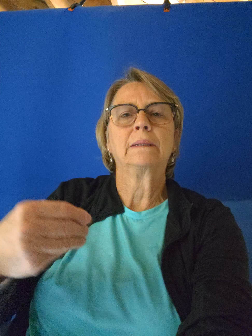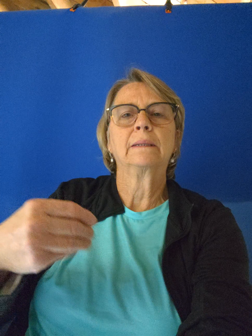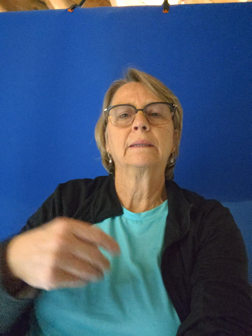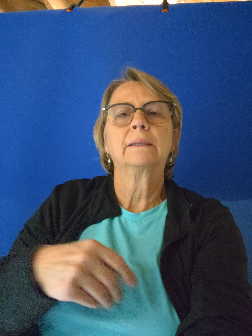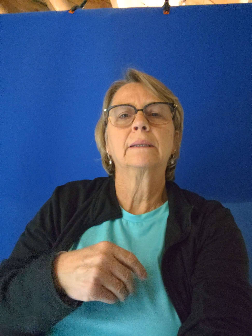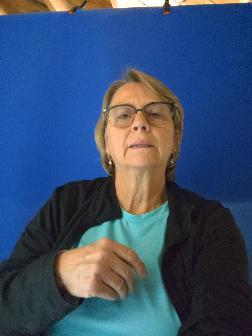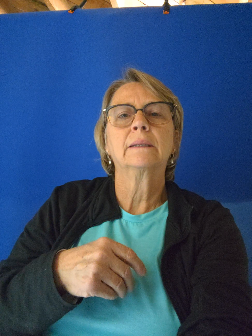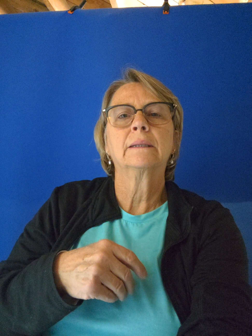white